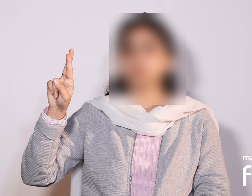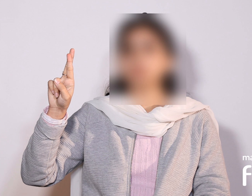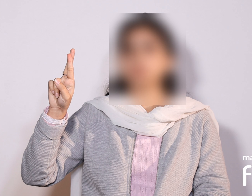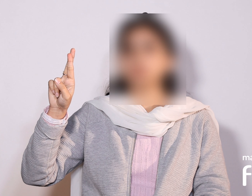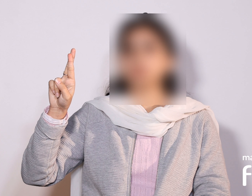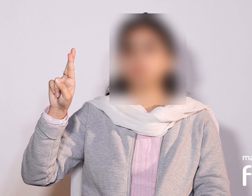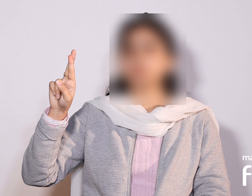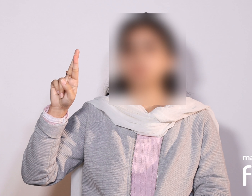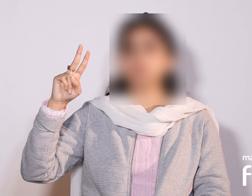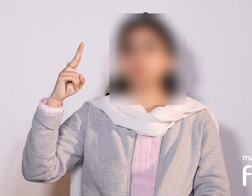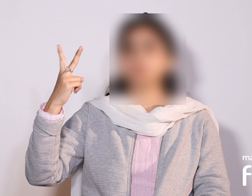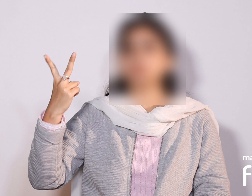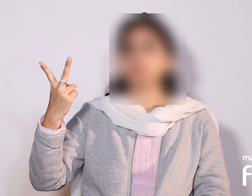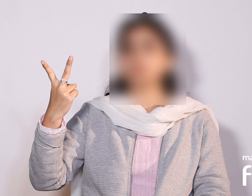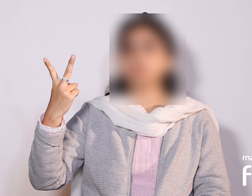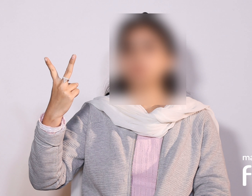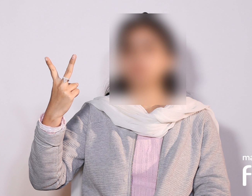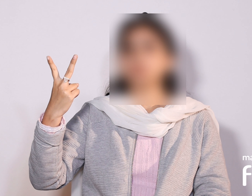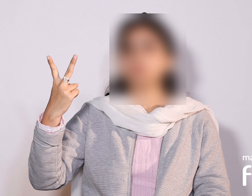ڑ